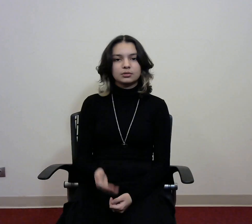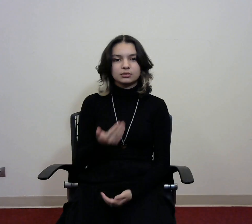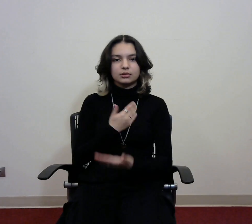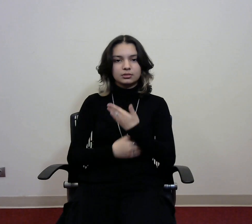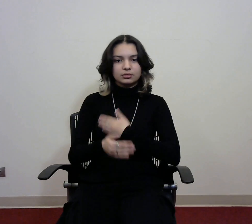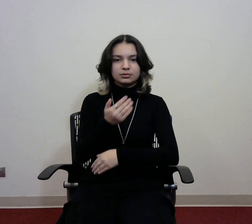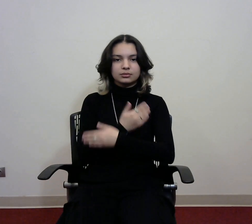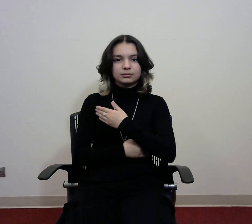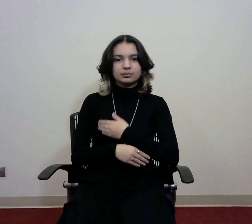əlil